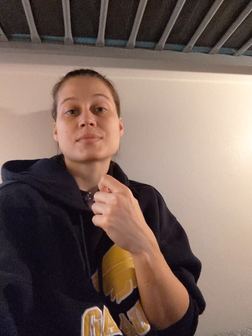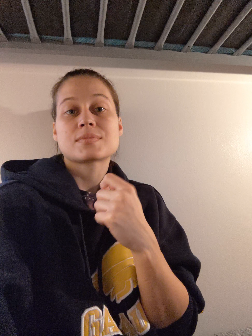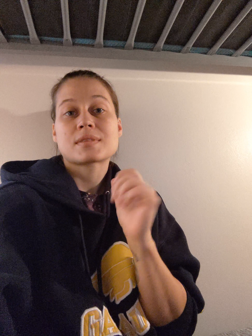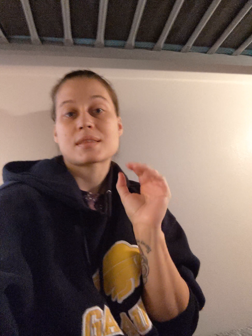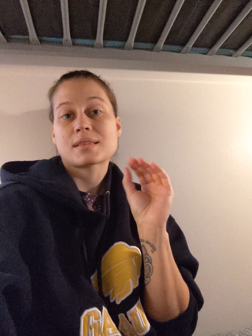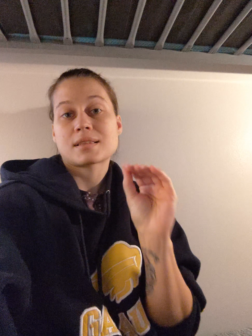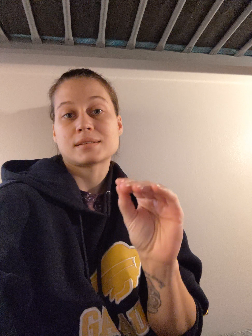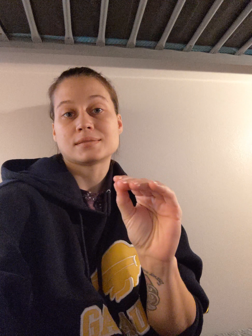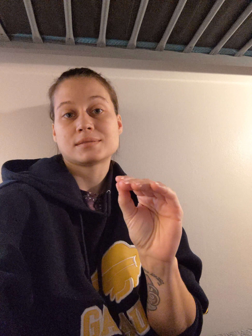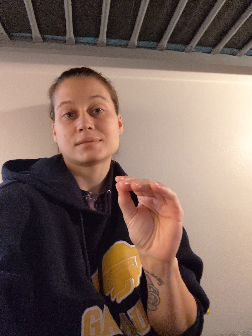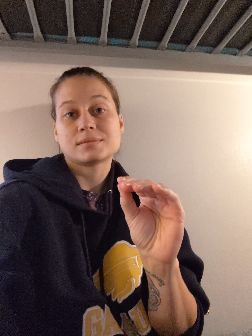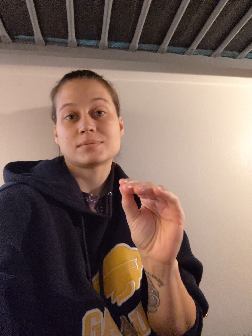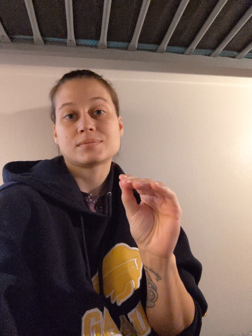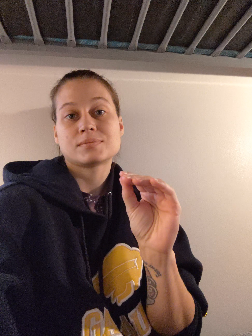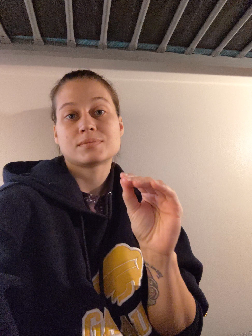kiss